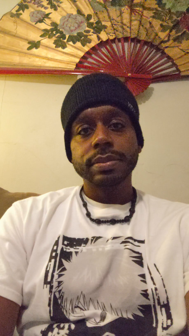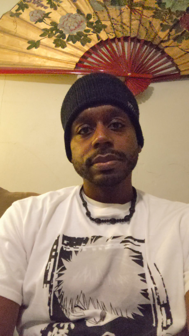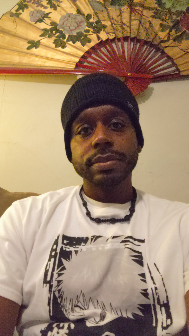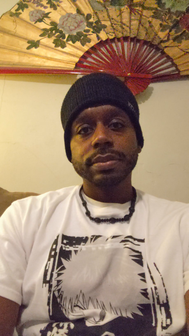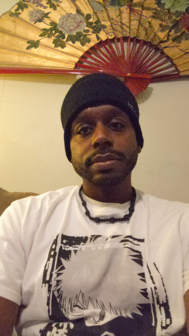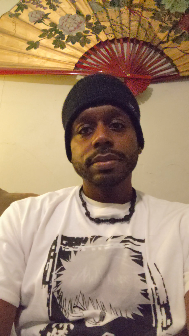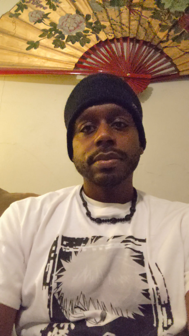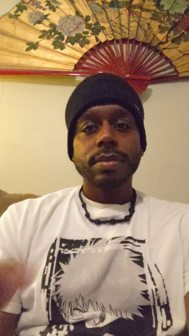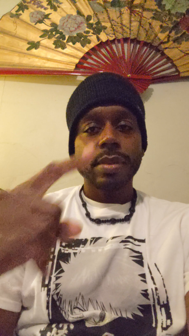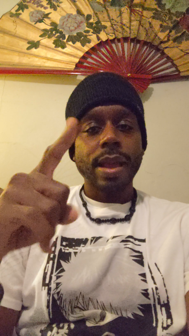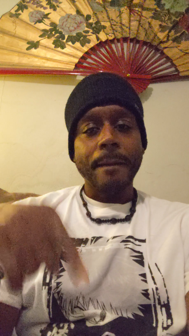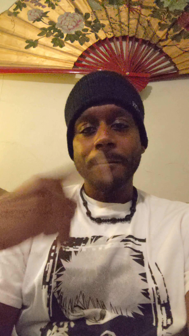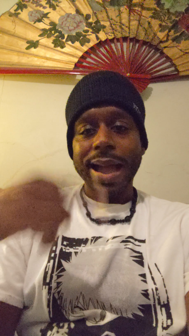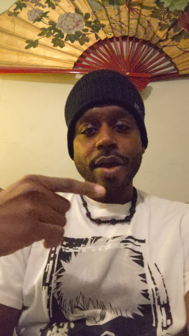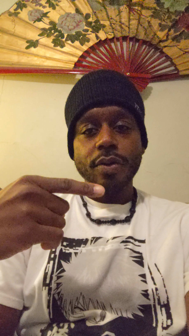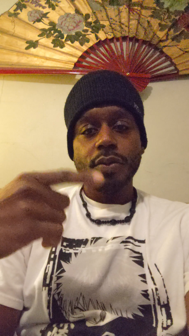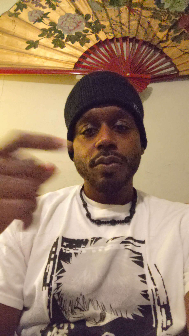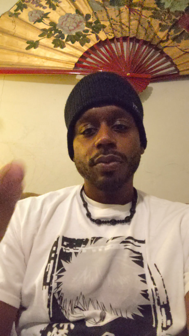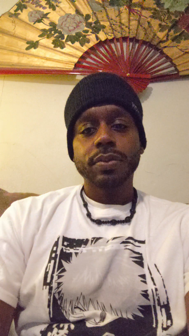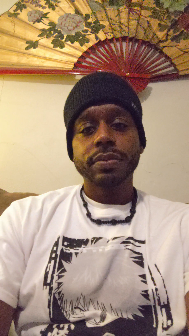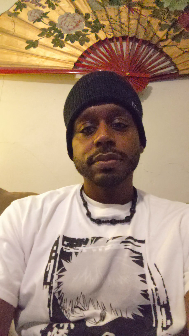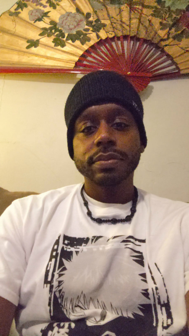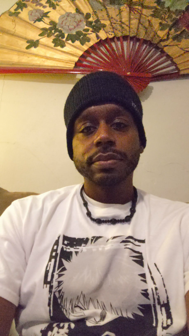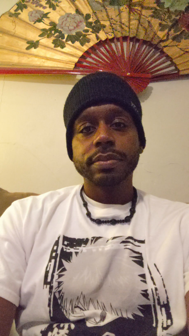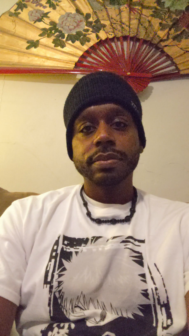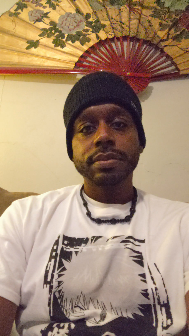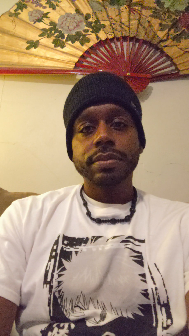about